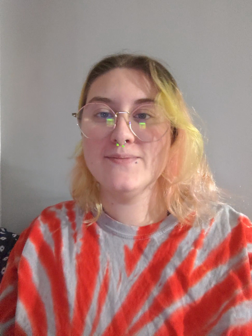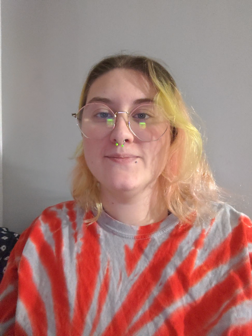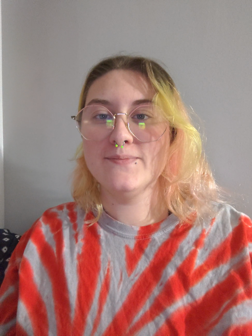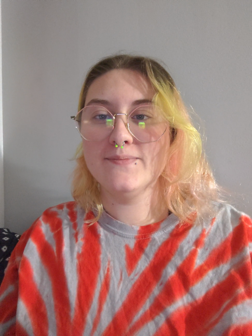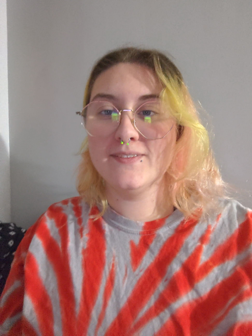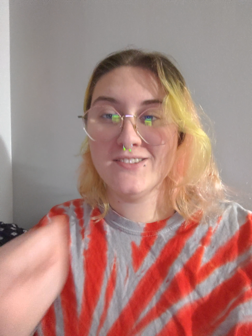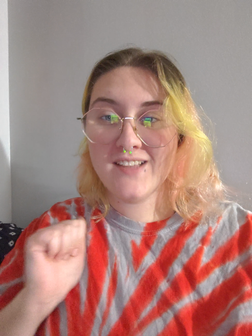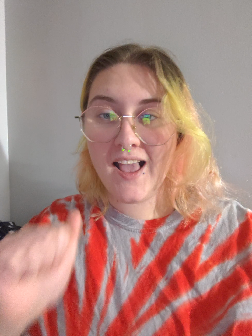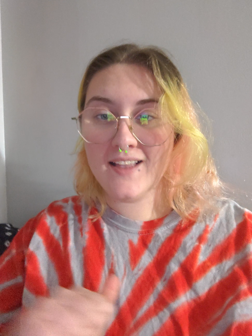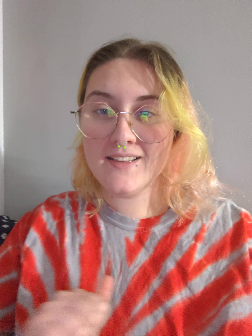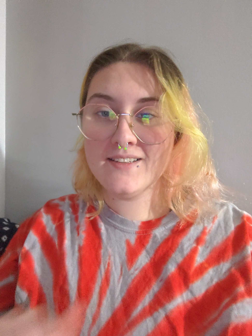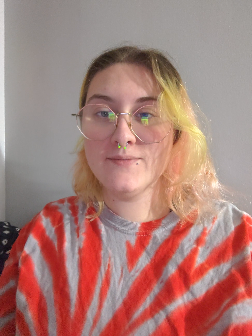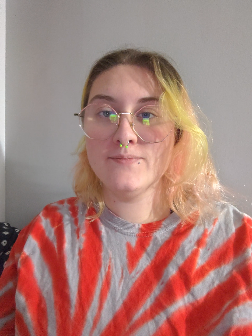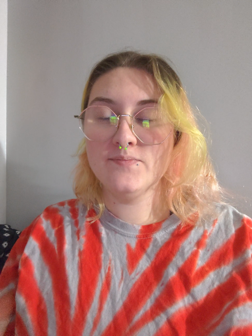jacket